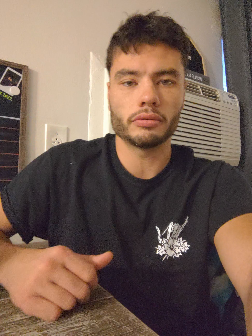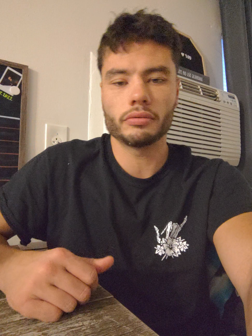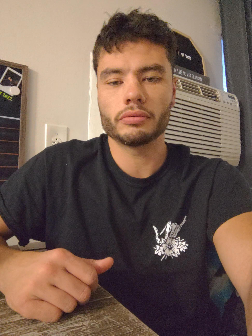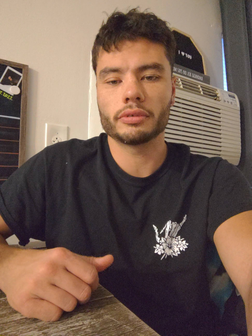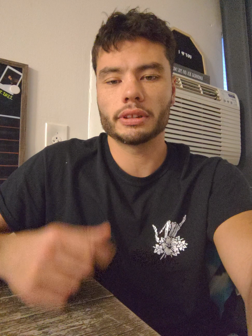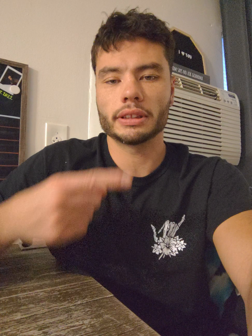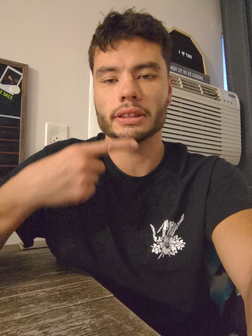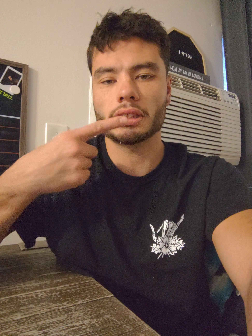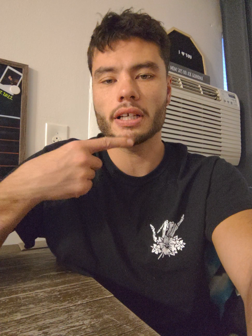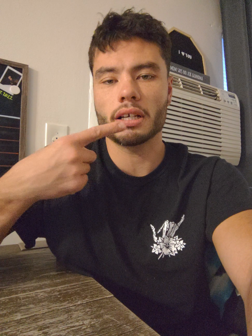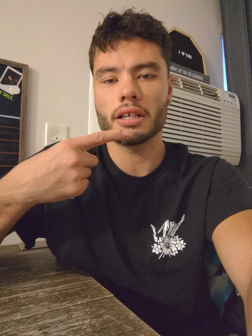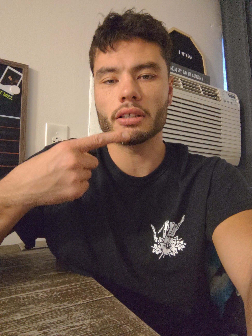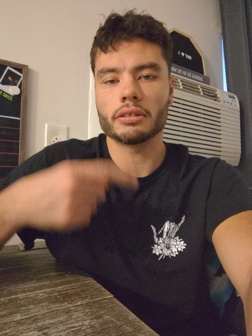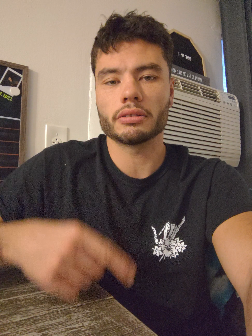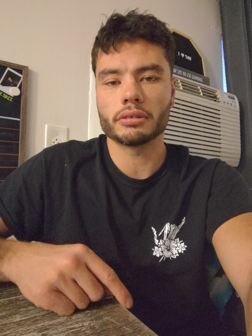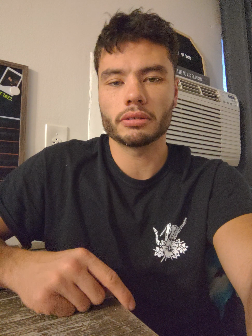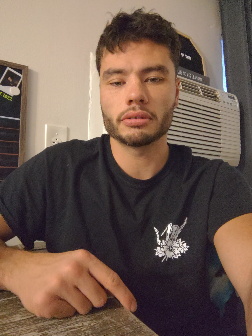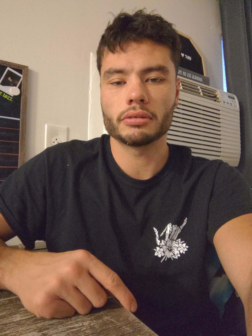say